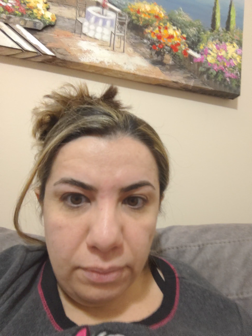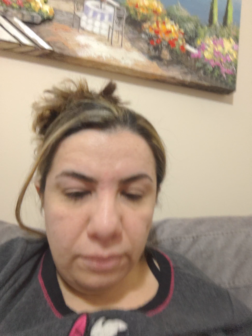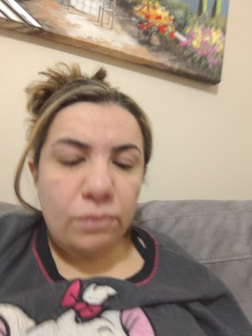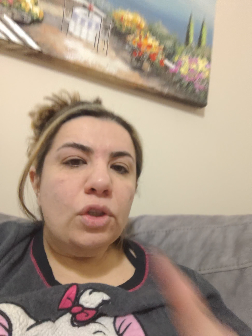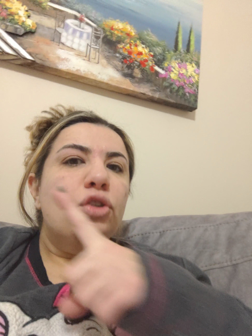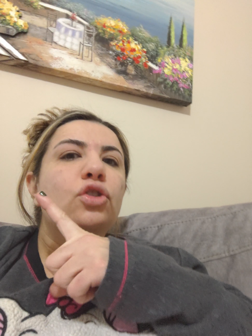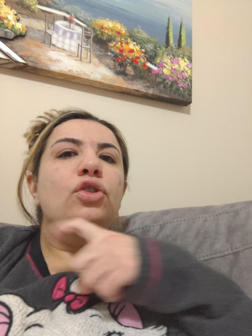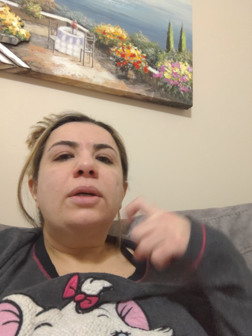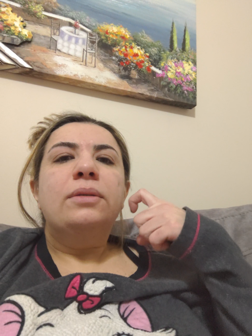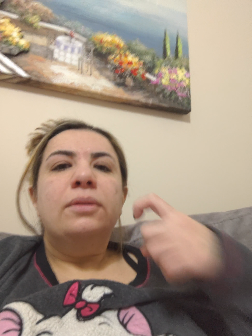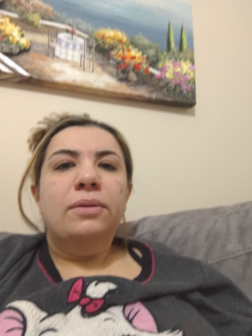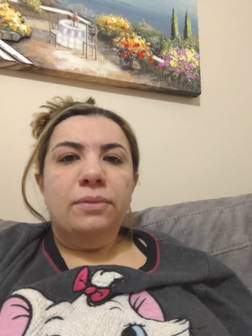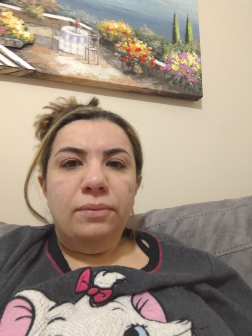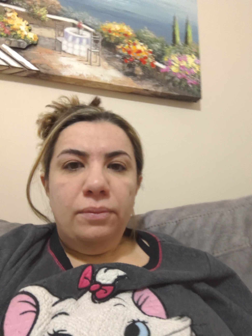dry